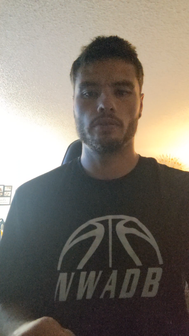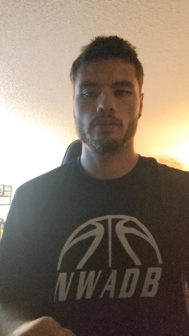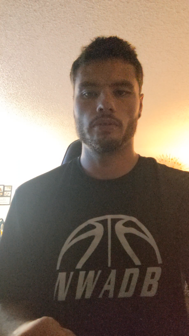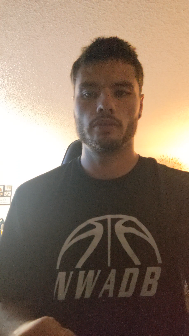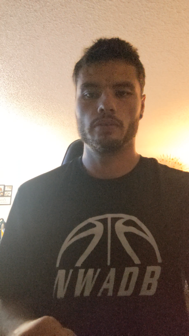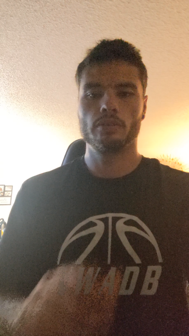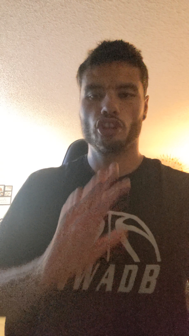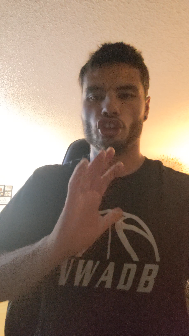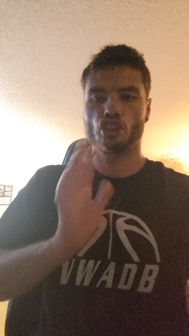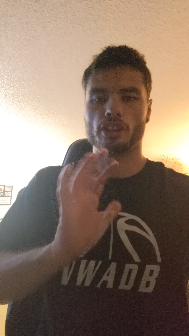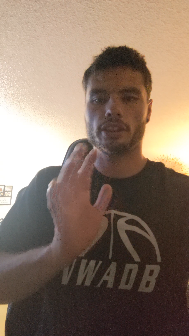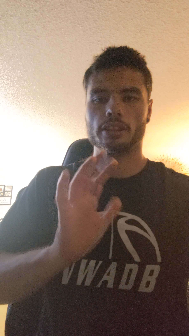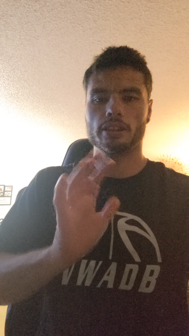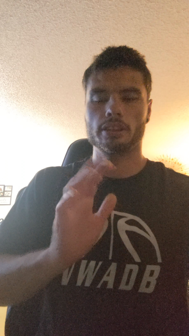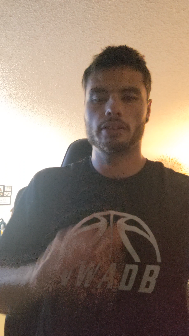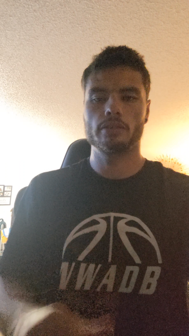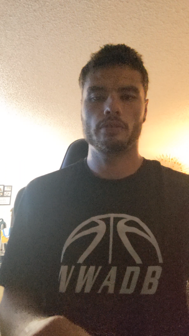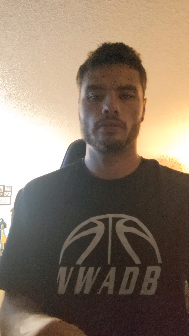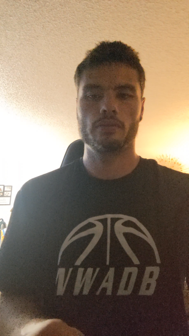cheese